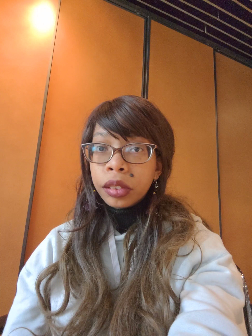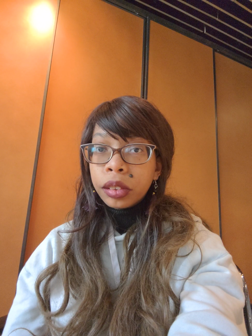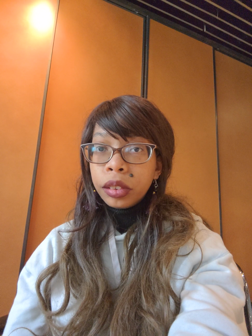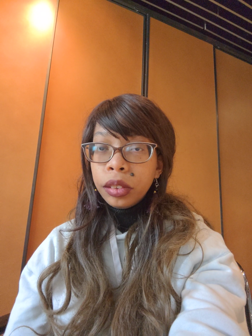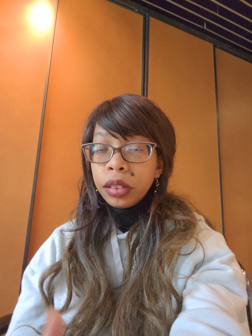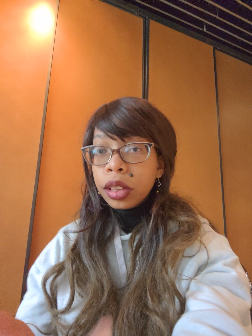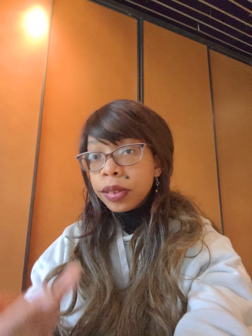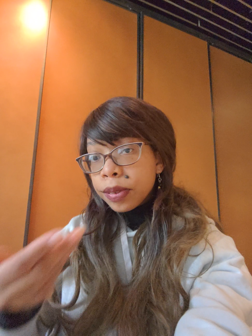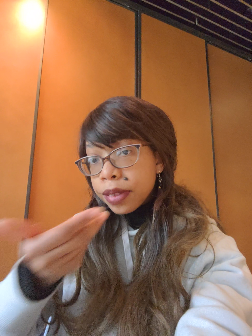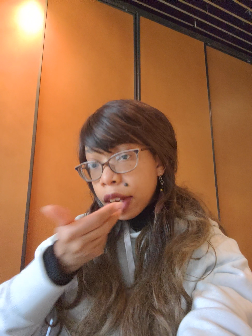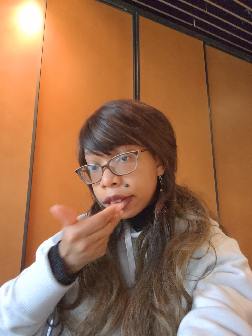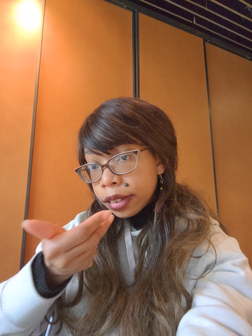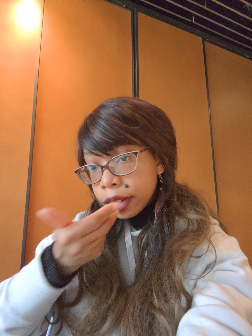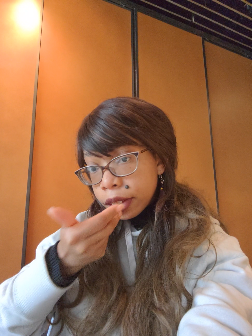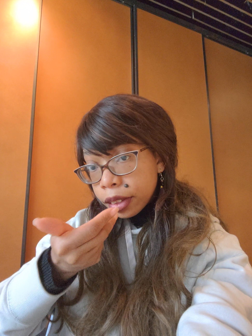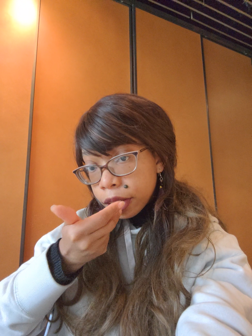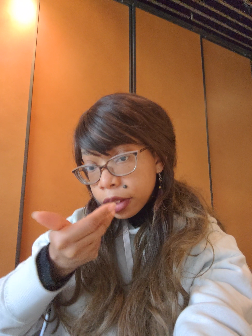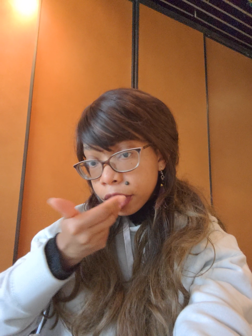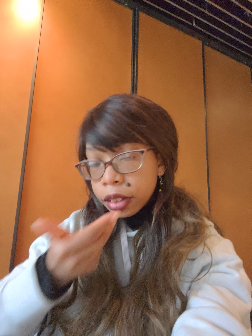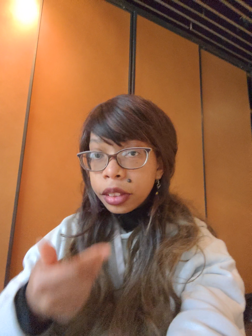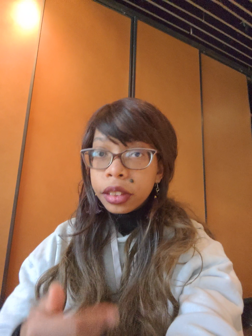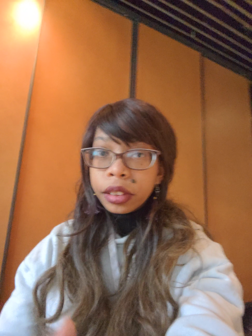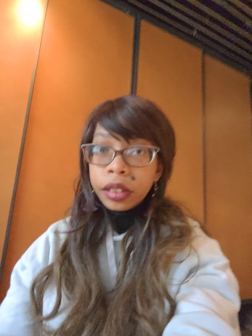pizza